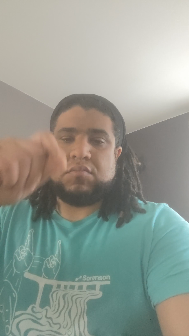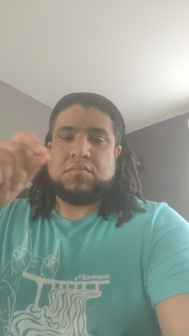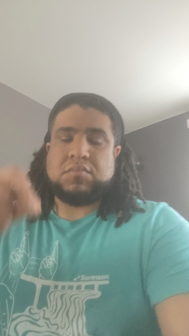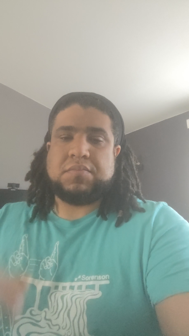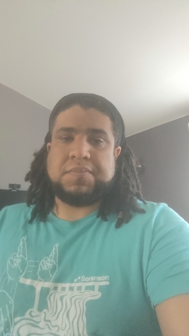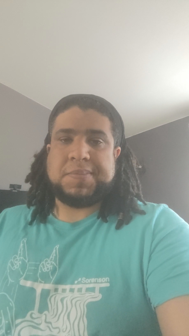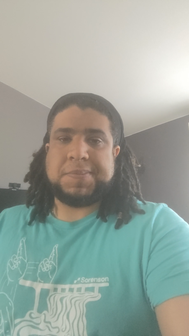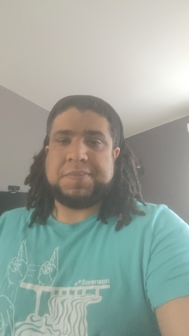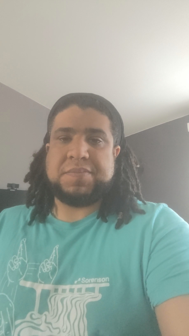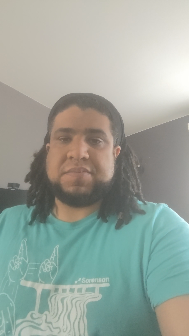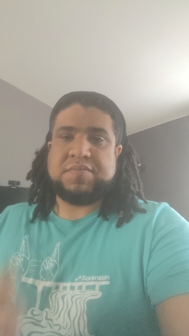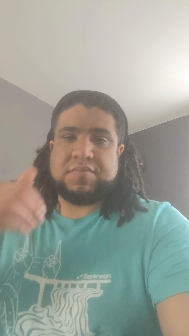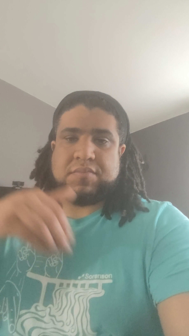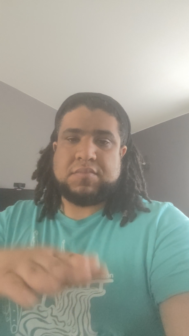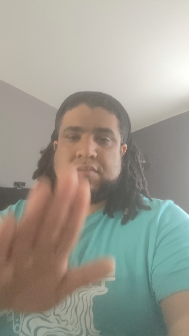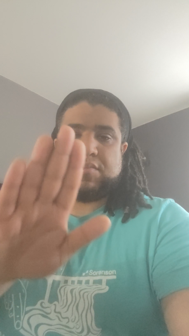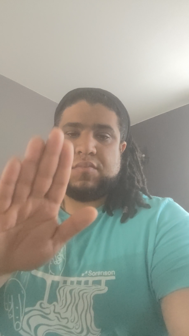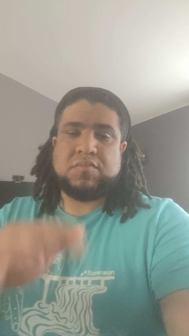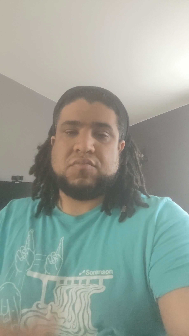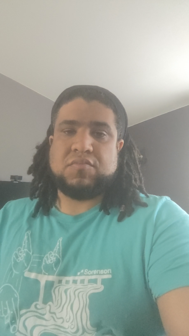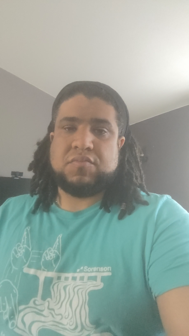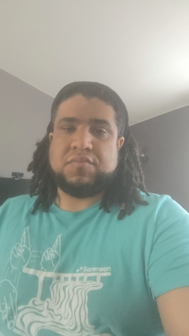enter